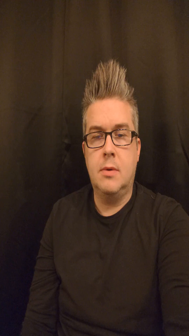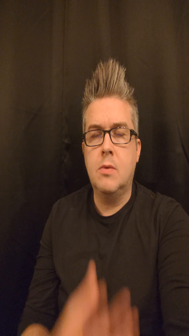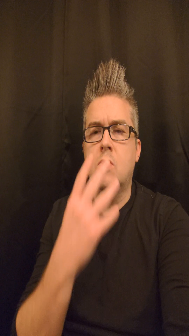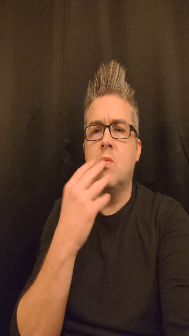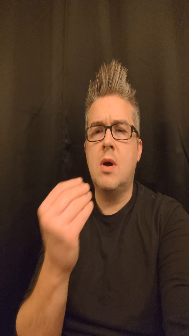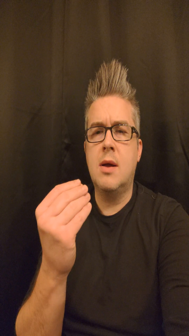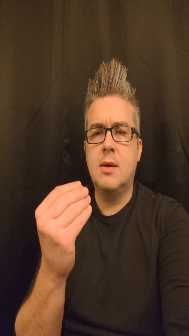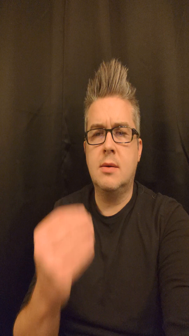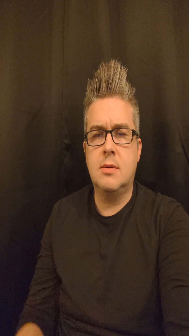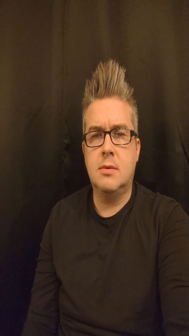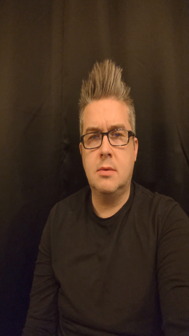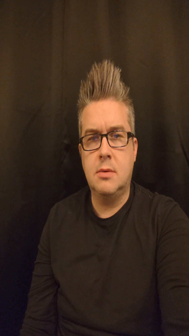wet